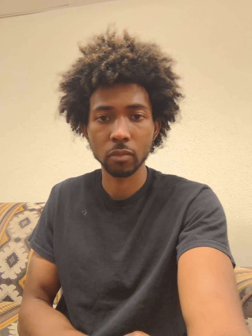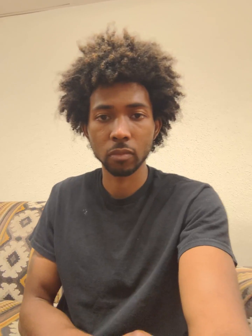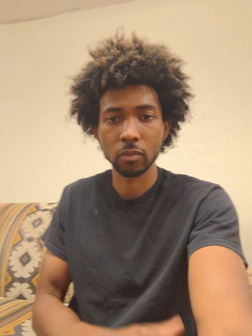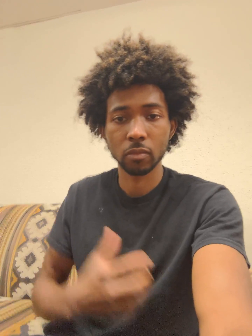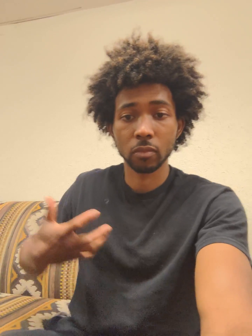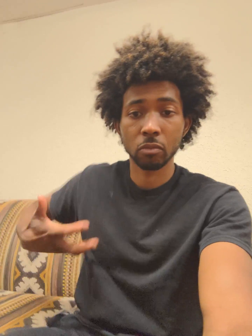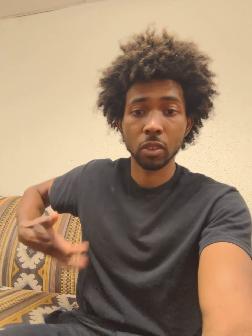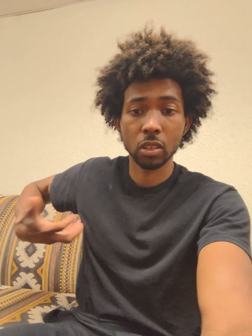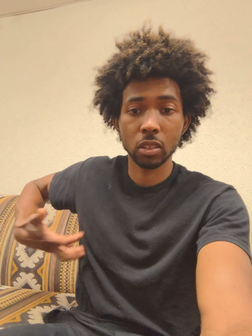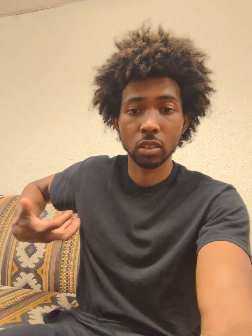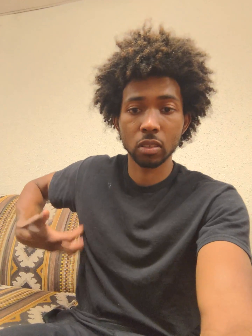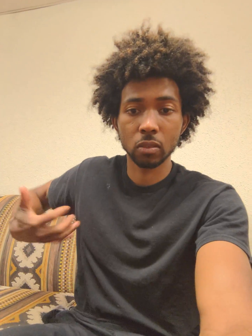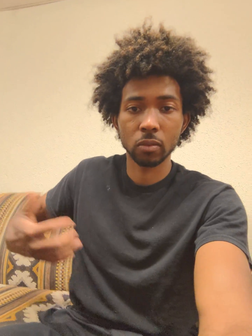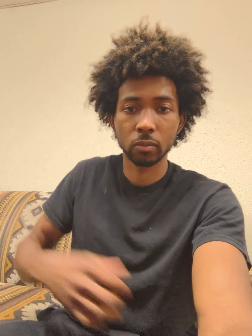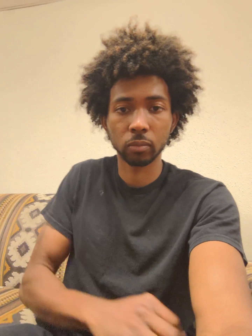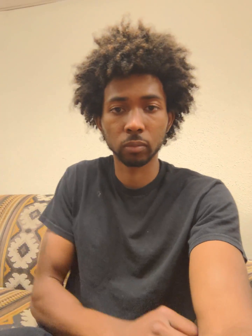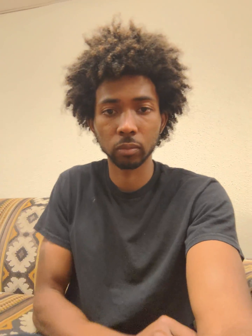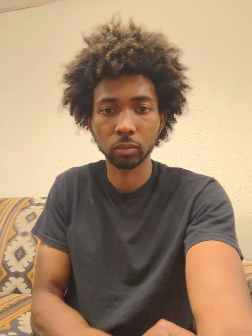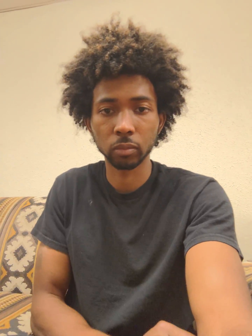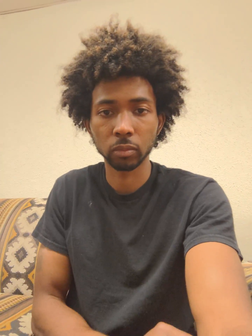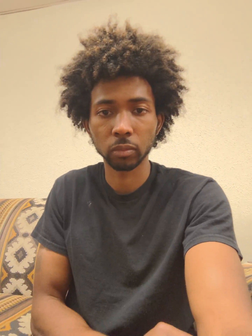monkey